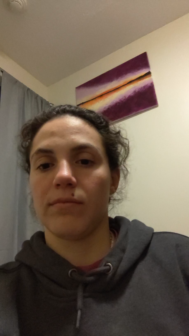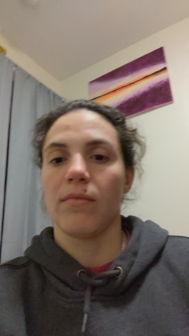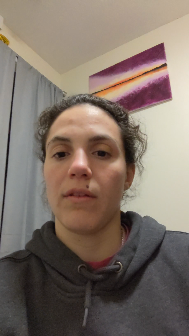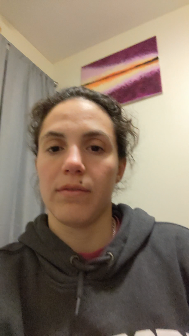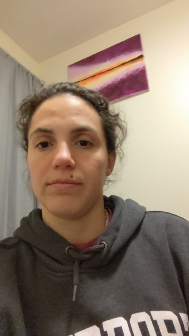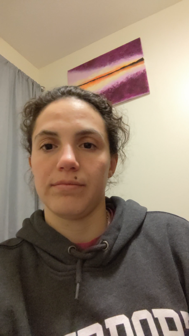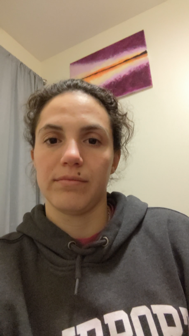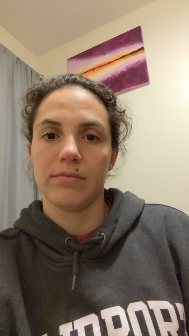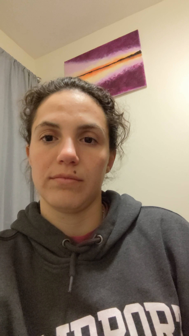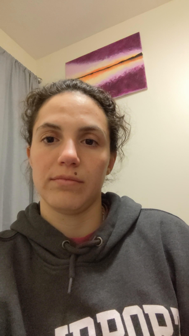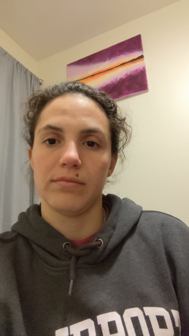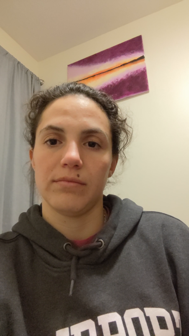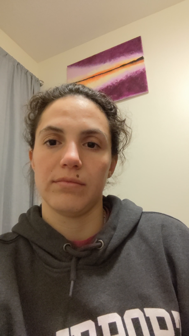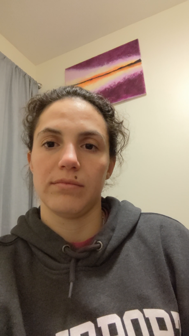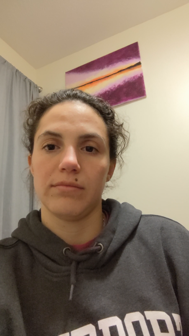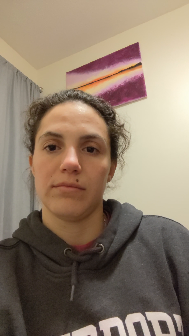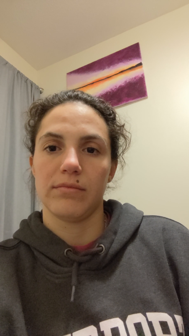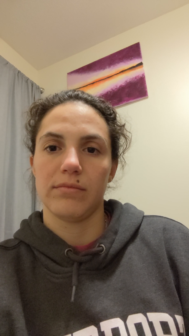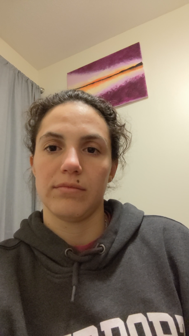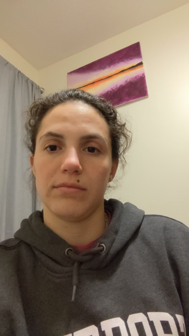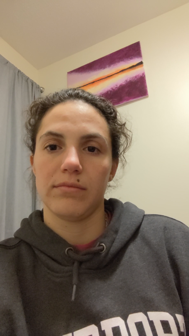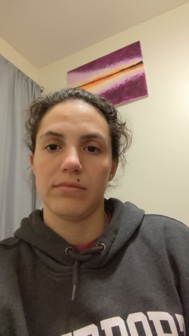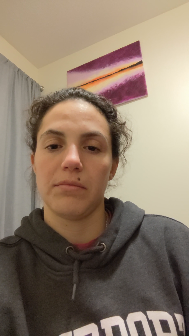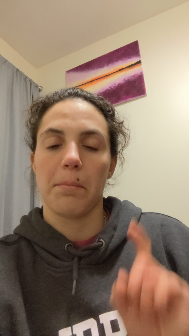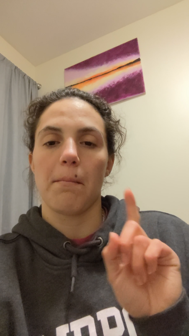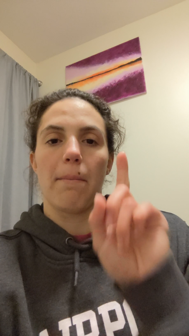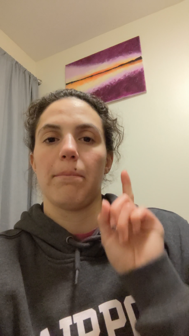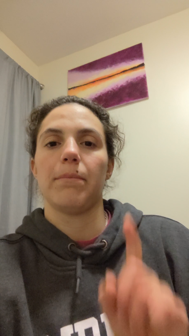bump